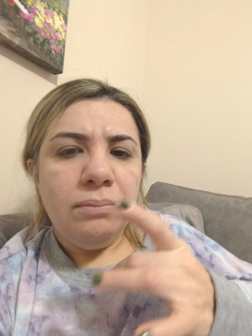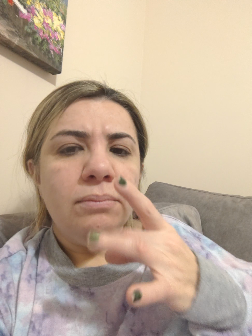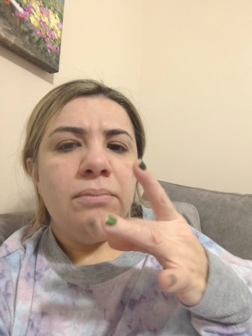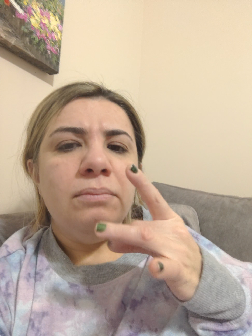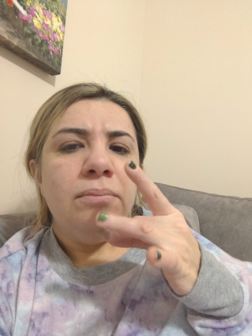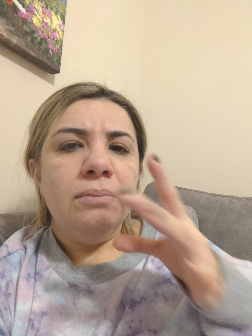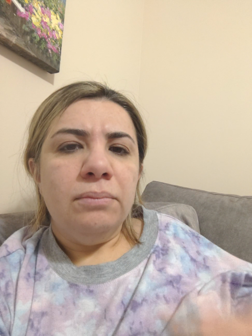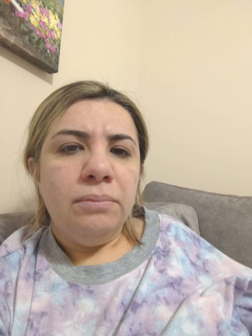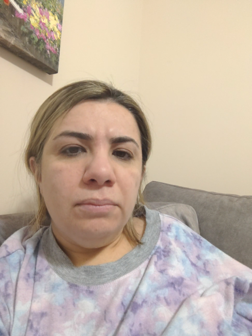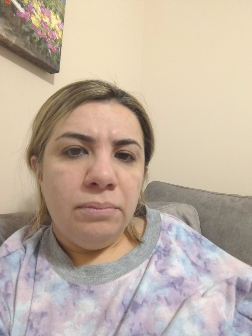snack